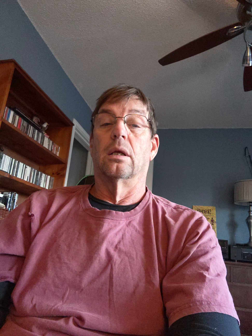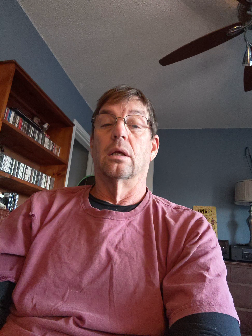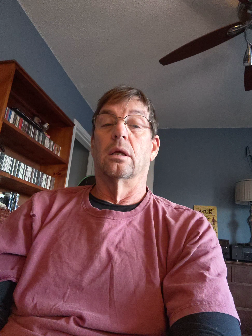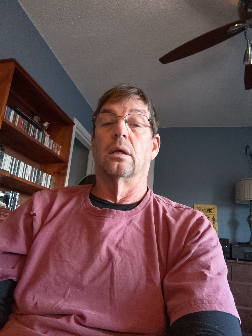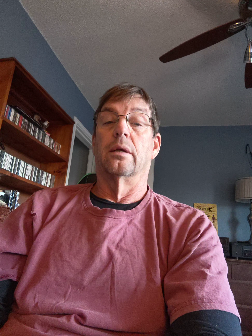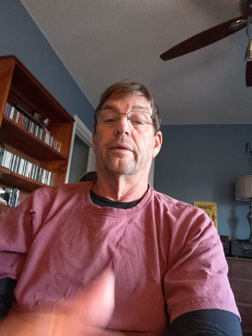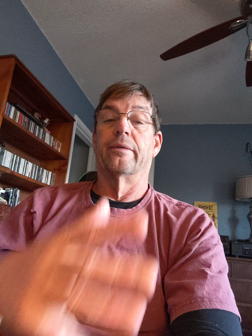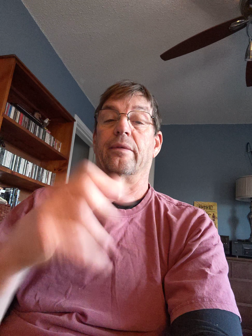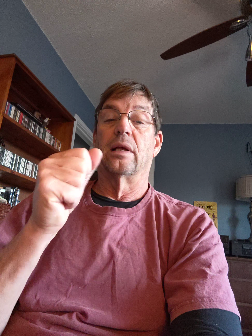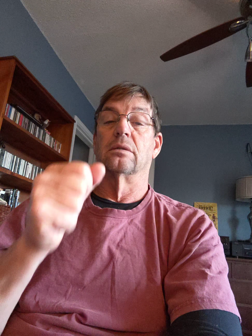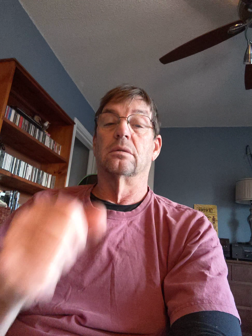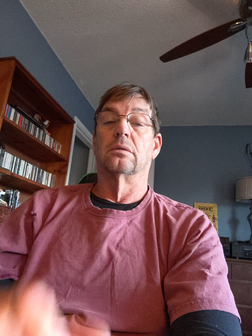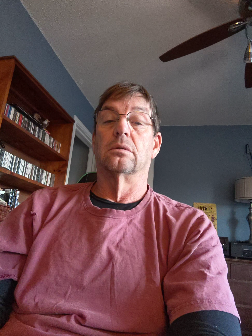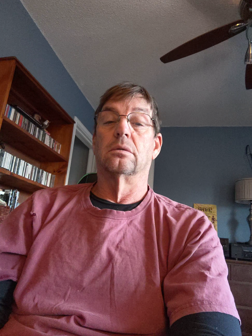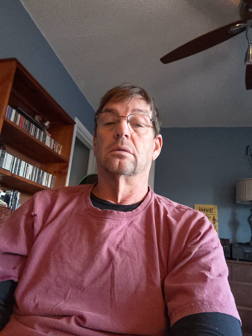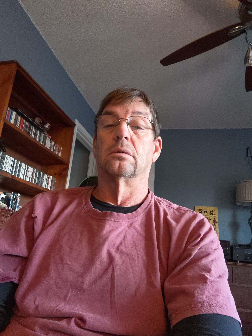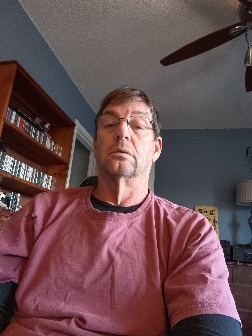fast